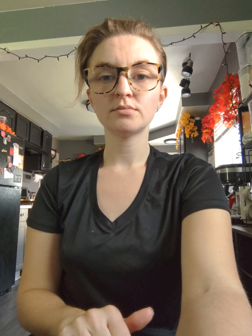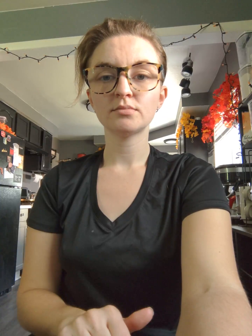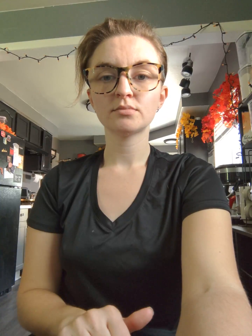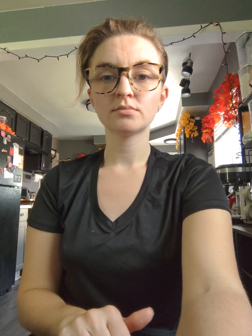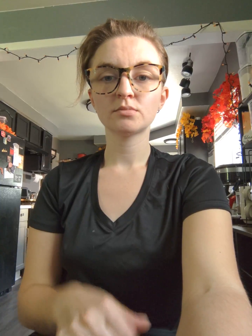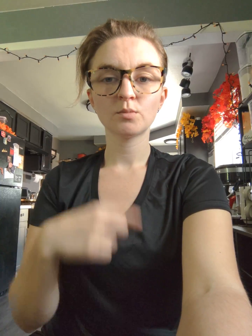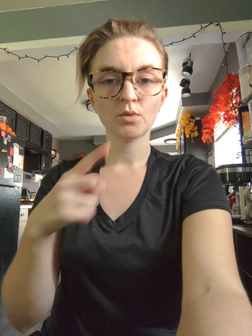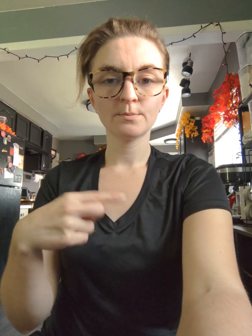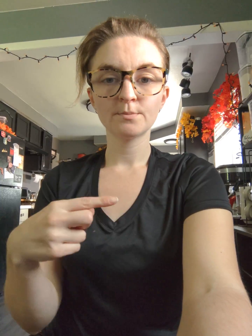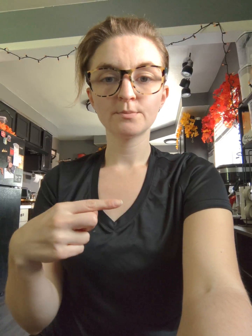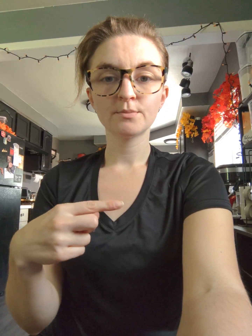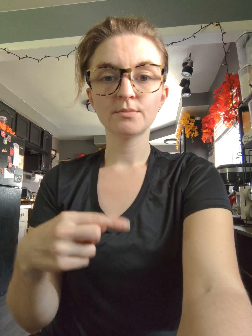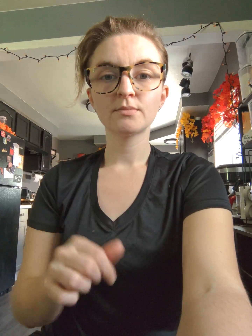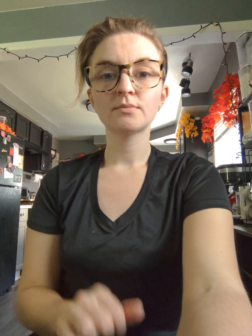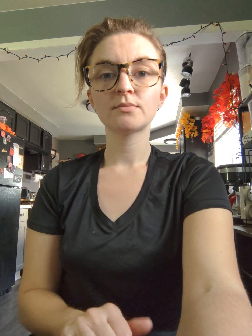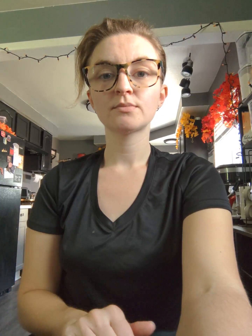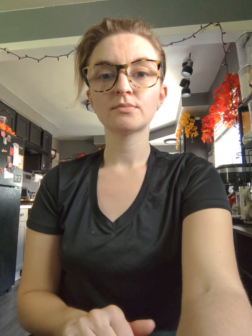about